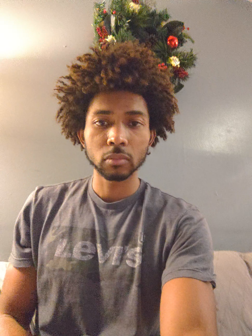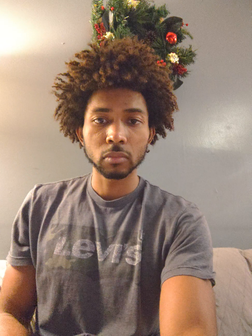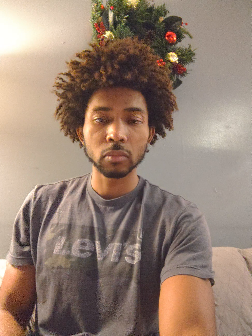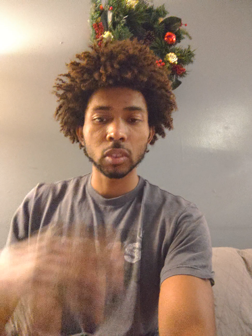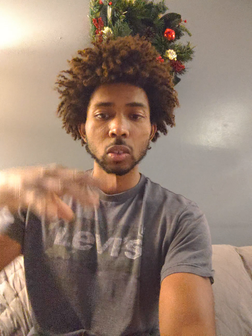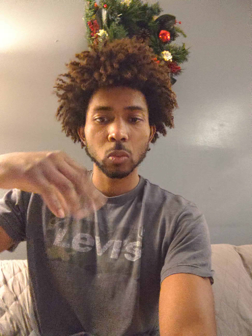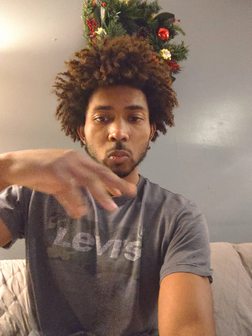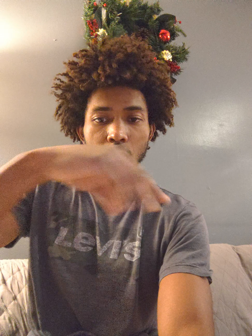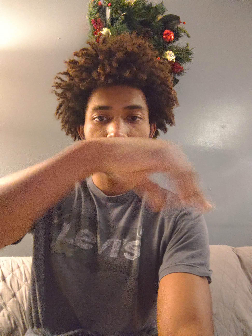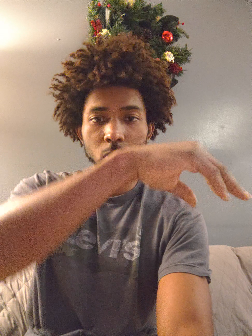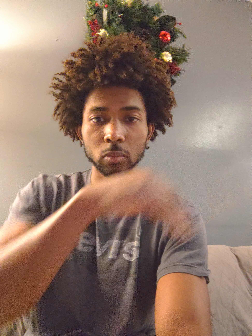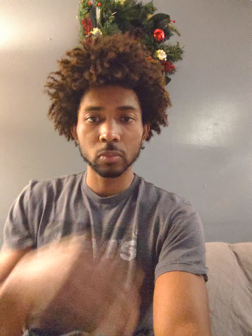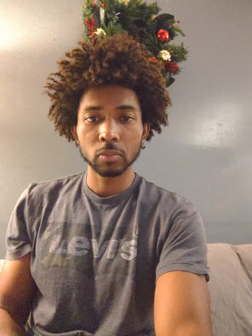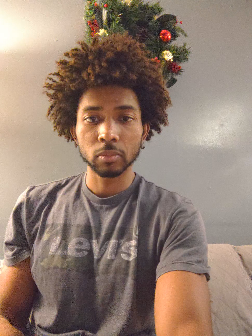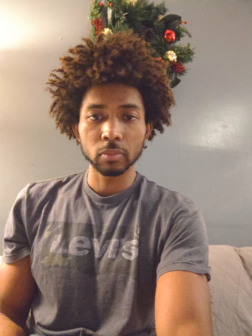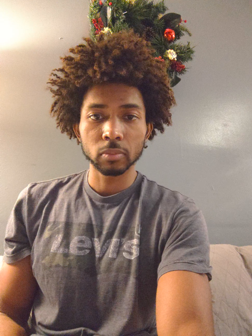vacuum